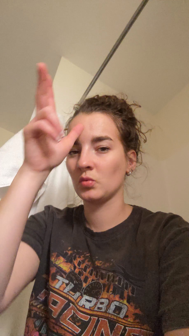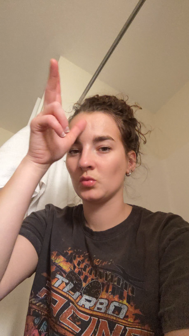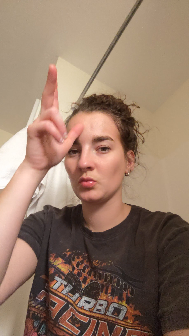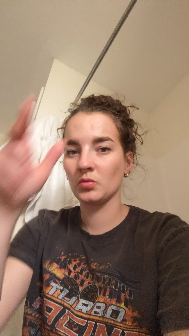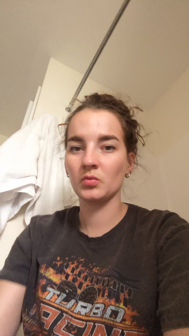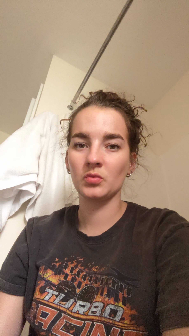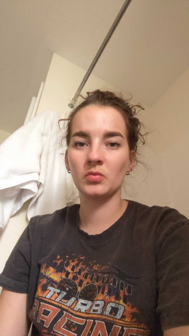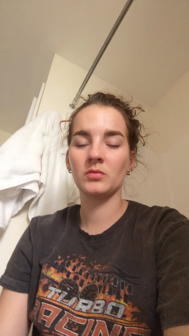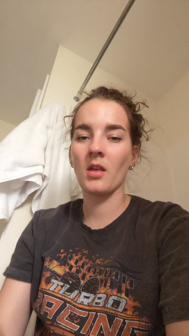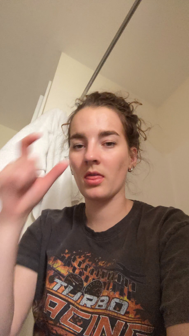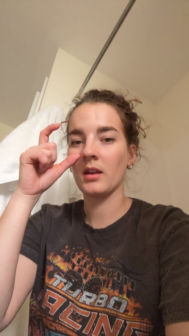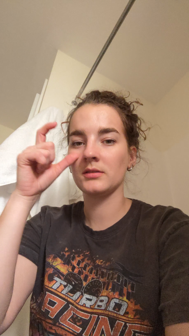glasses